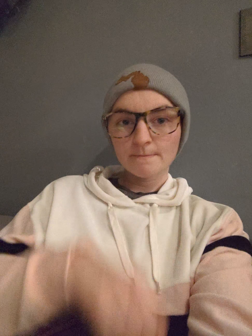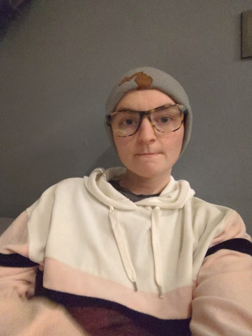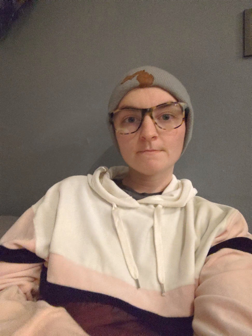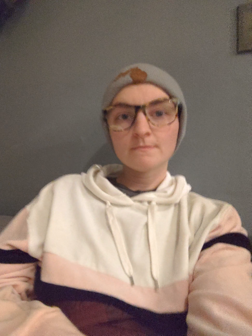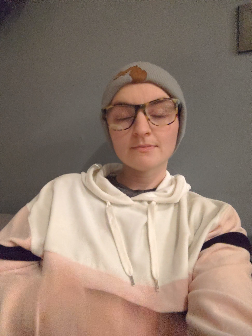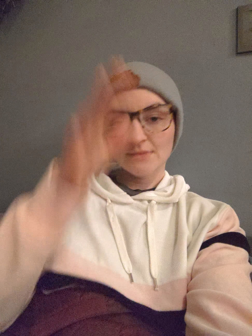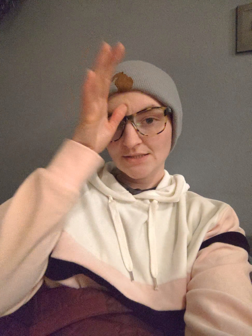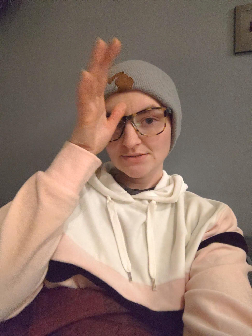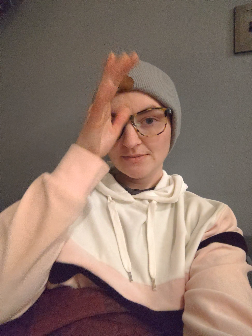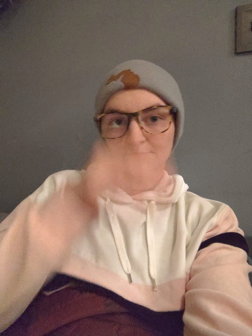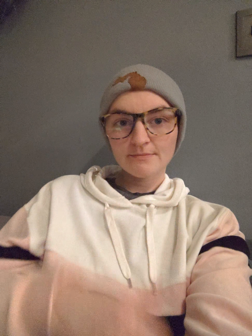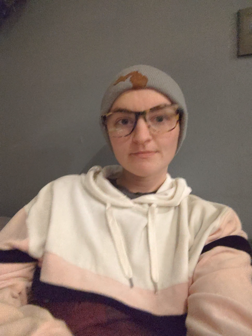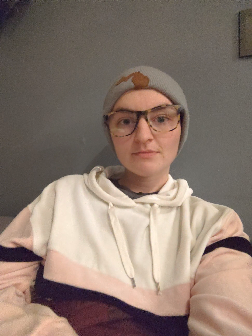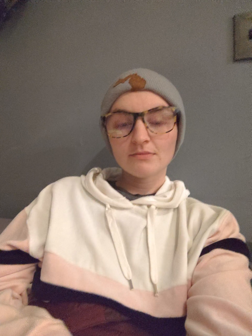dad